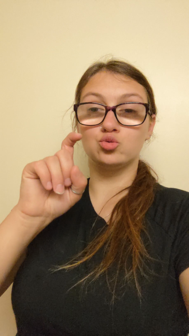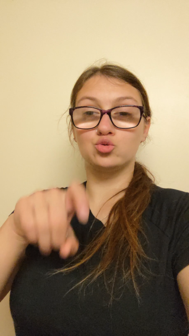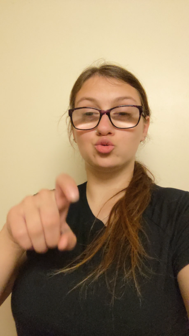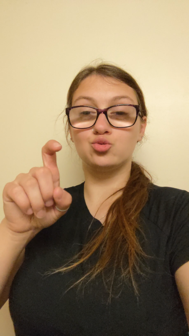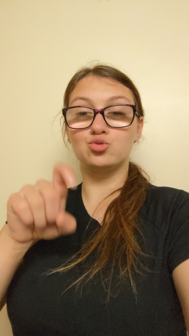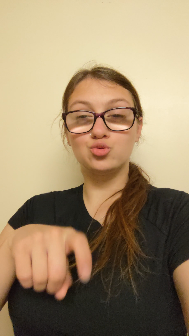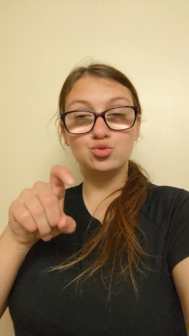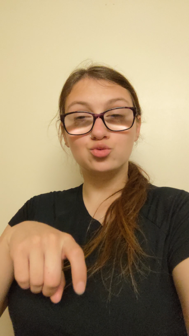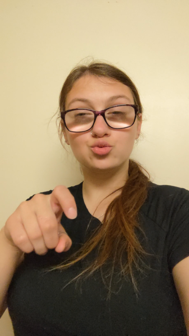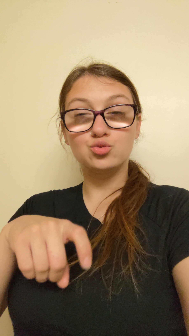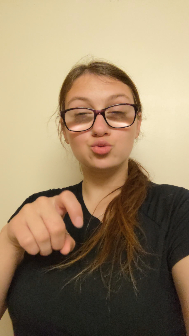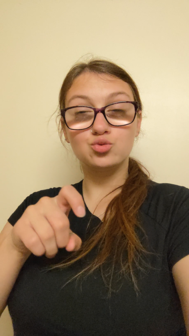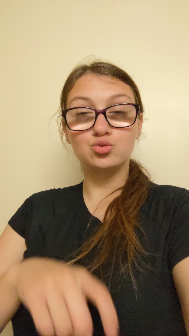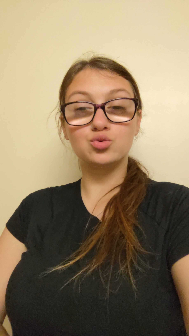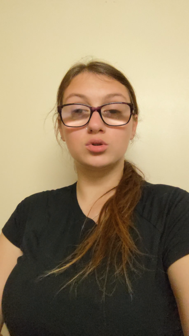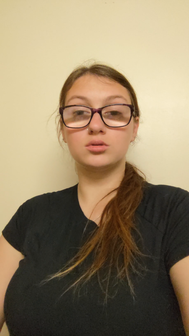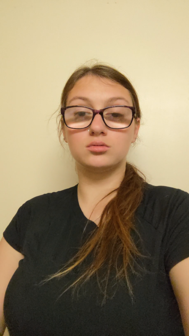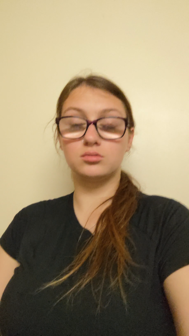should